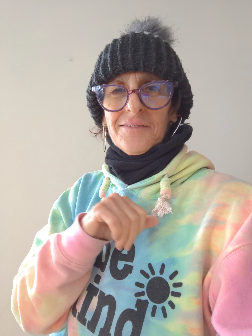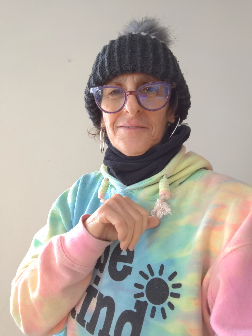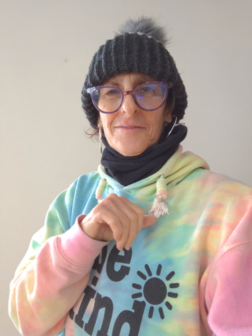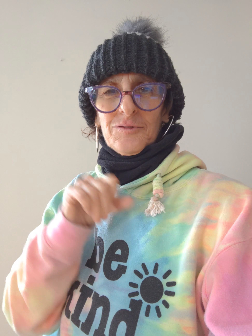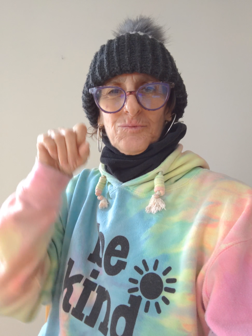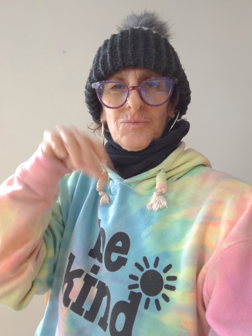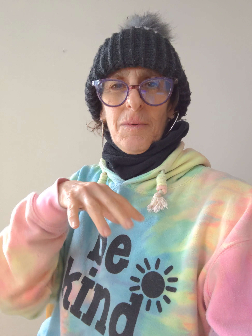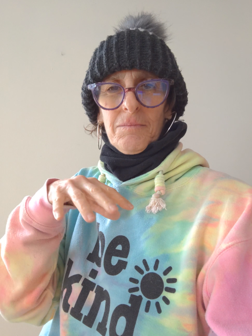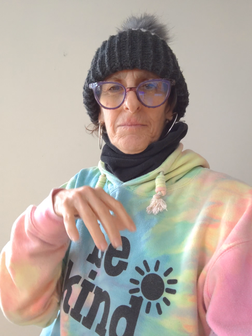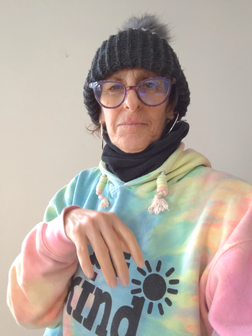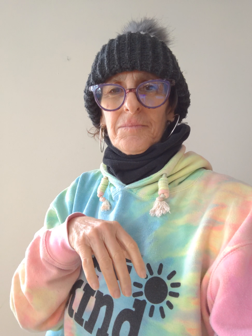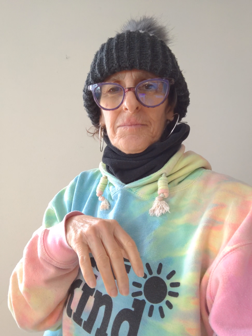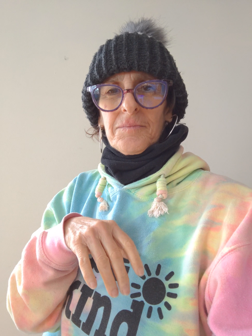drop